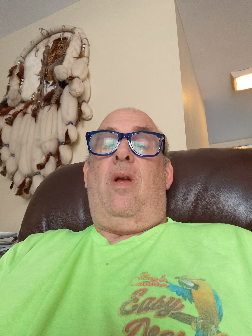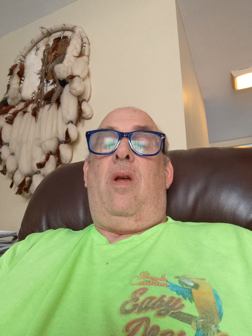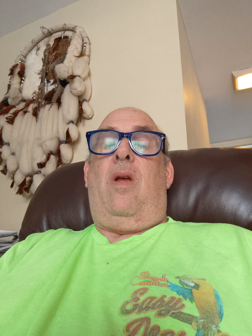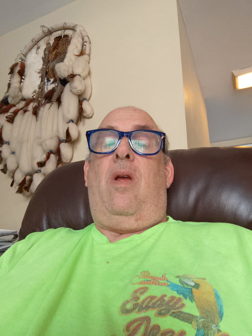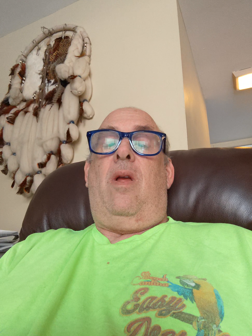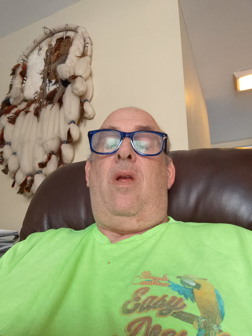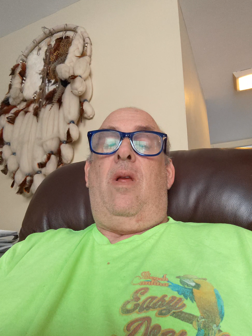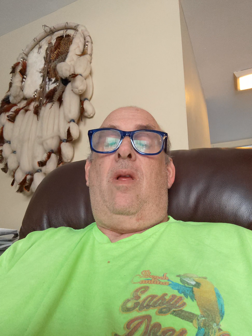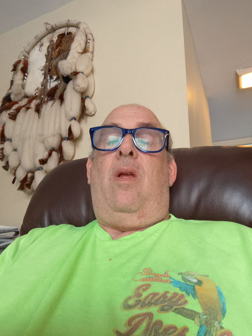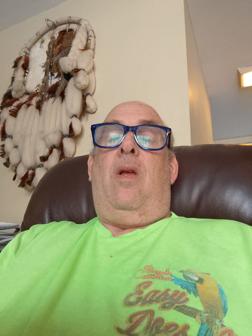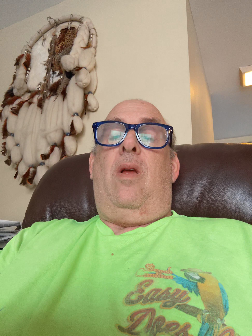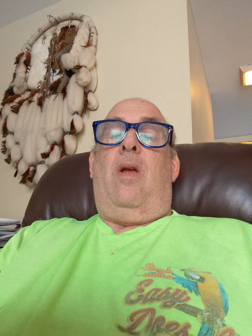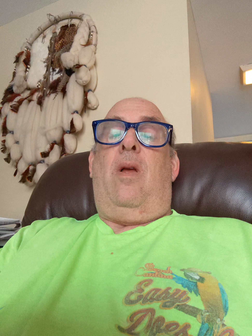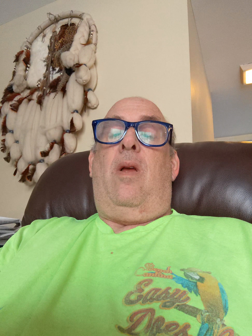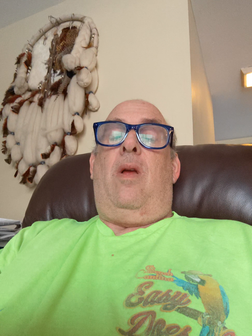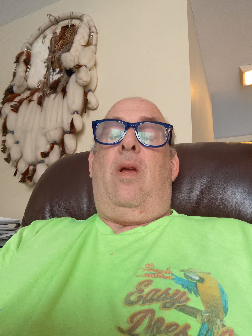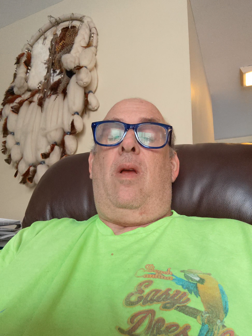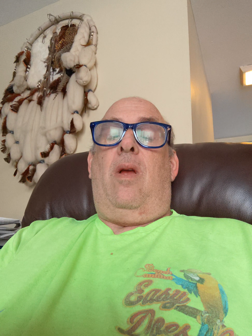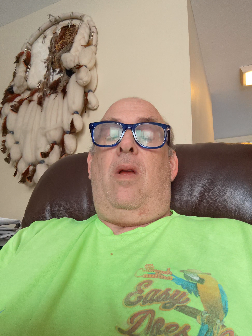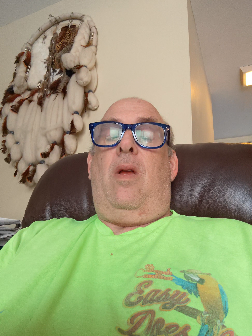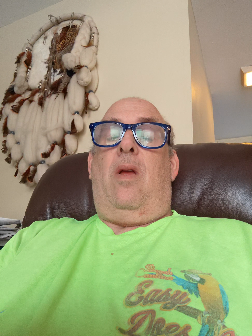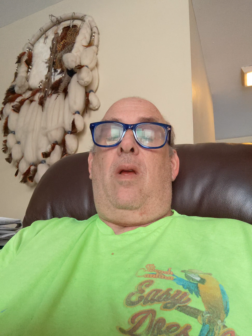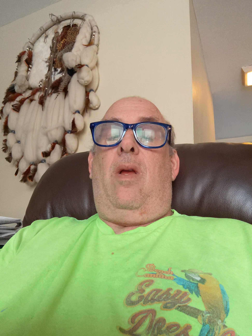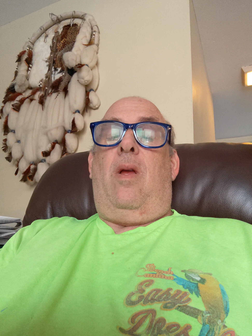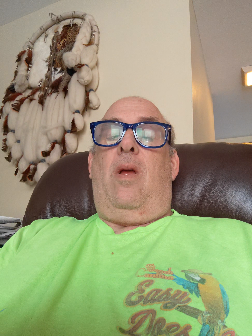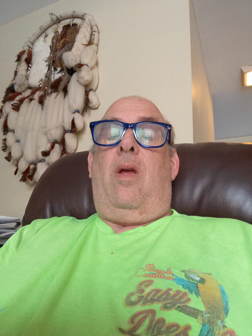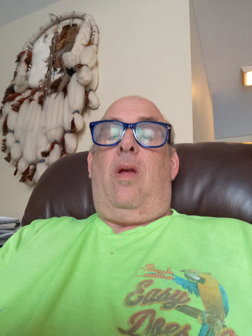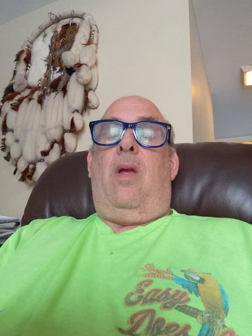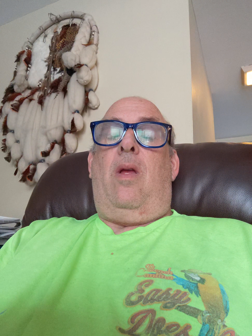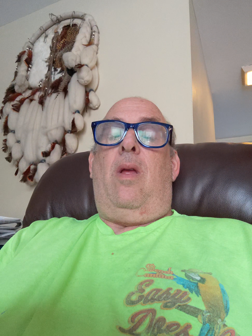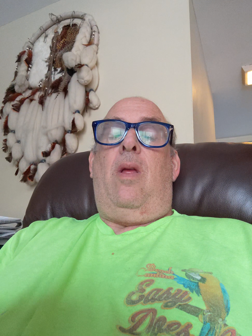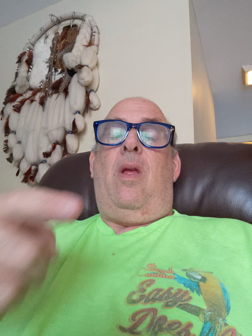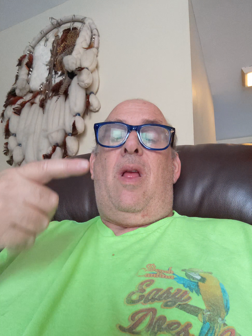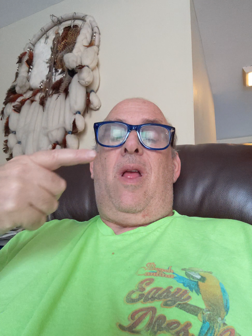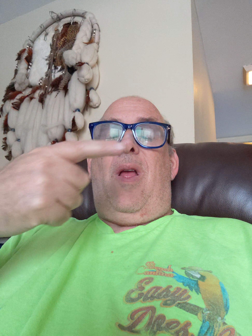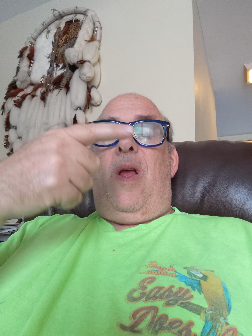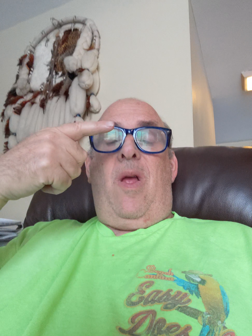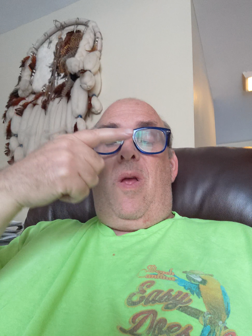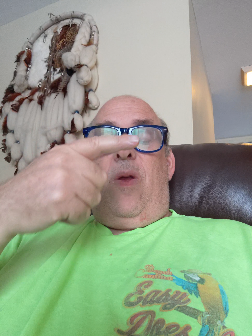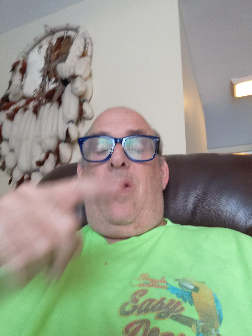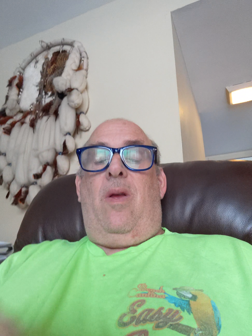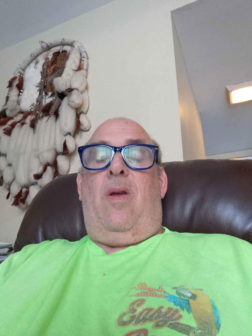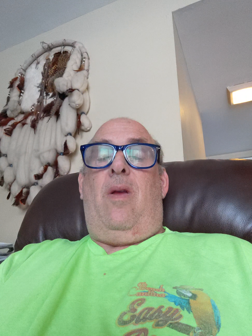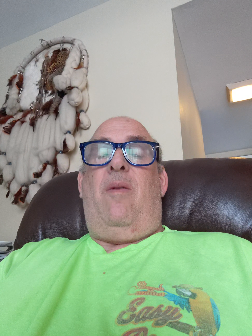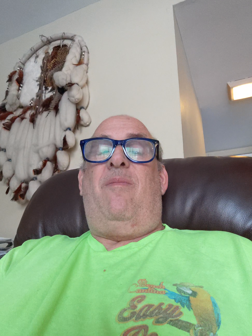owie